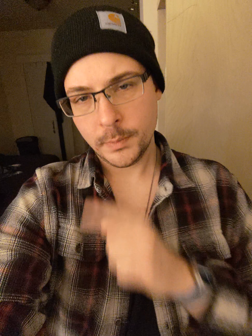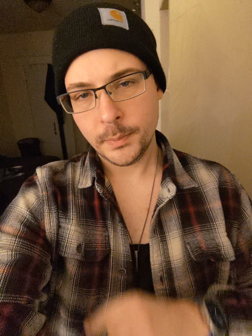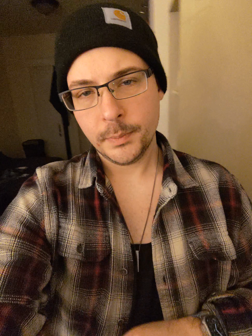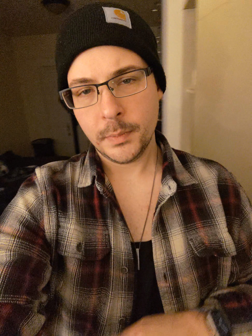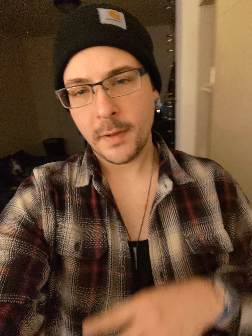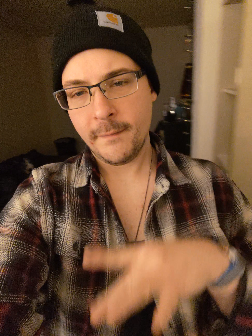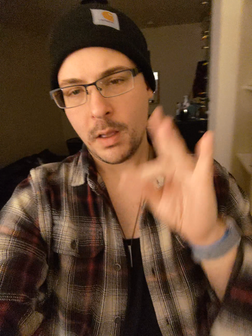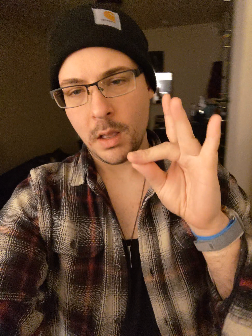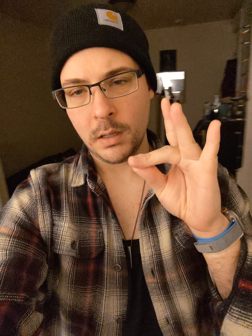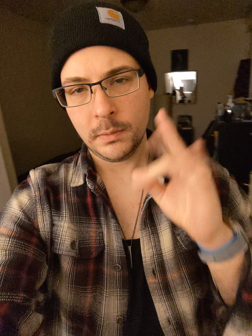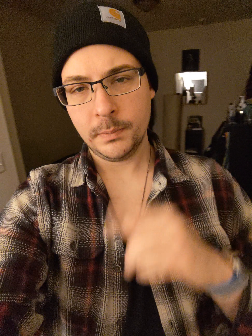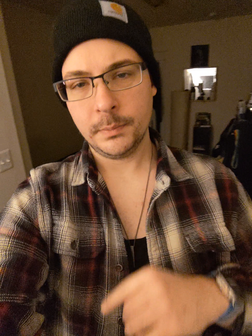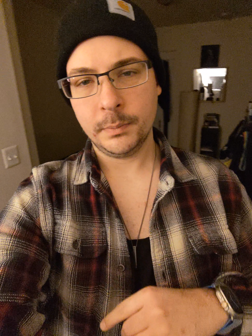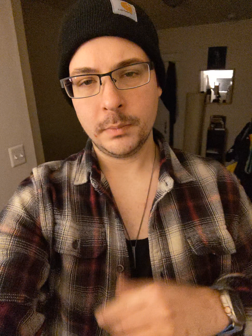find